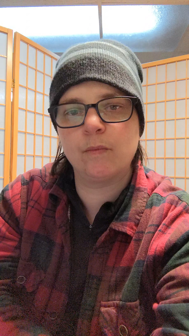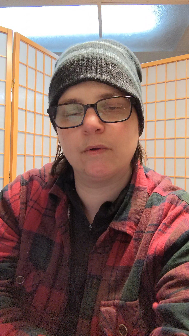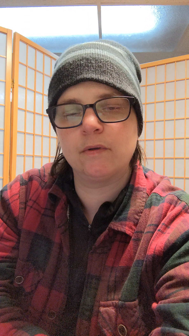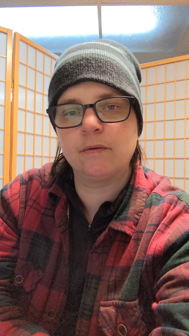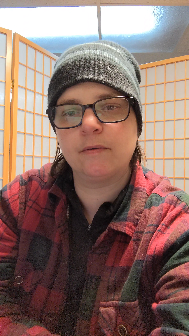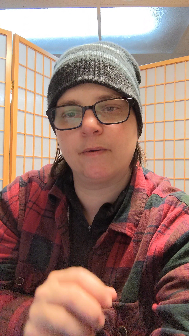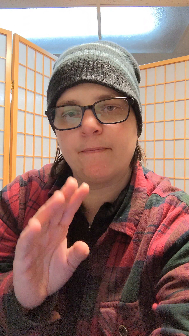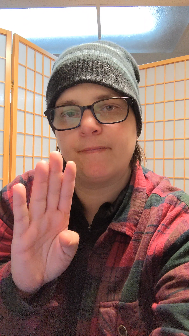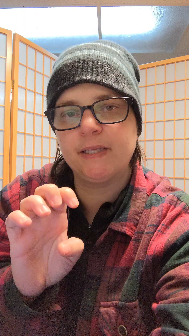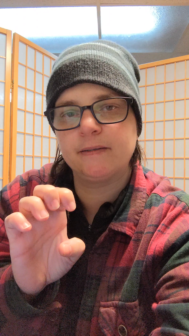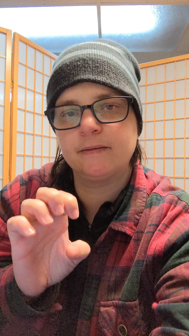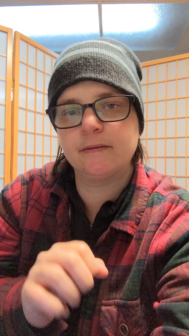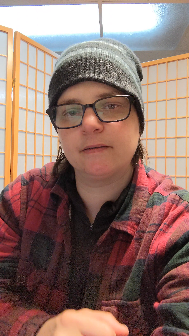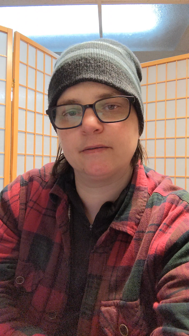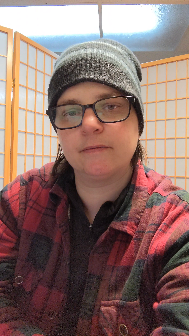be